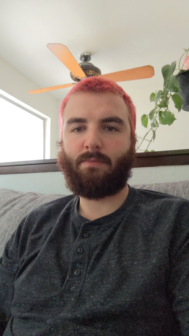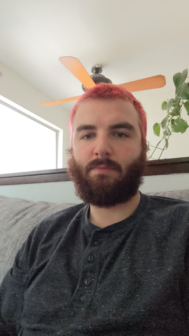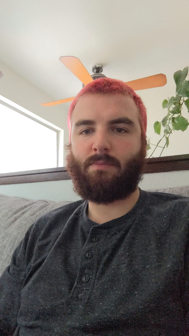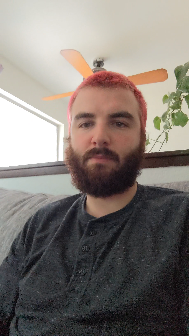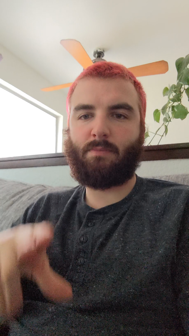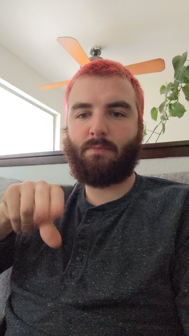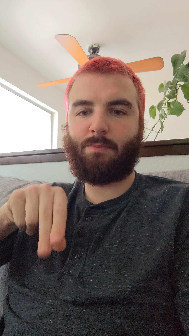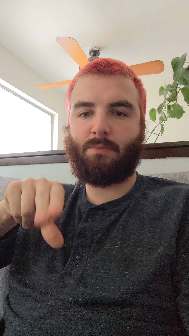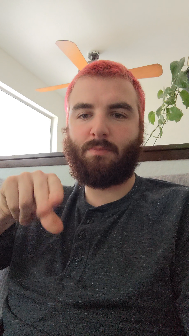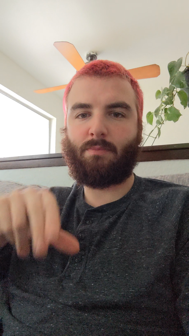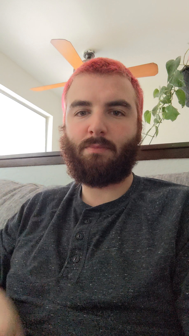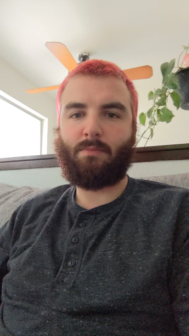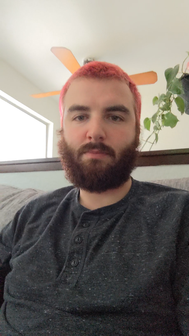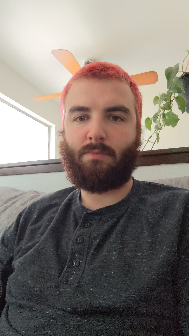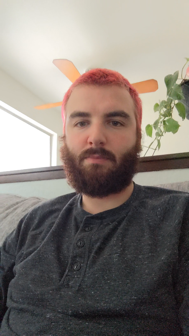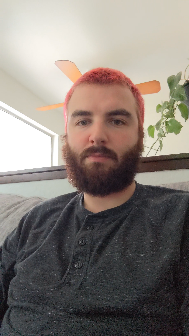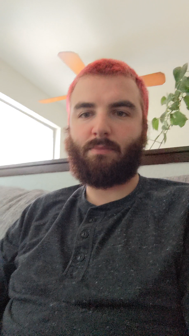diaper